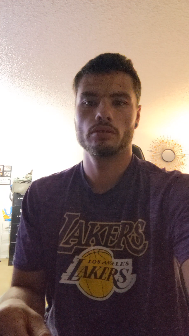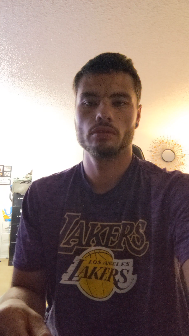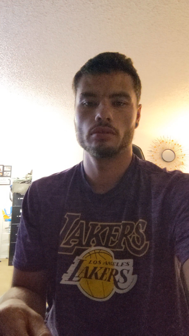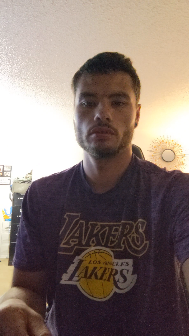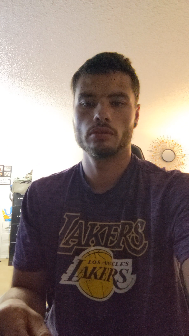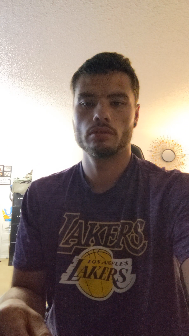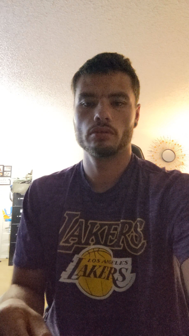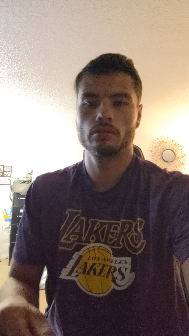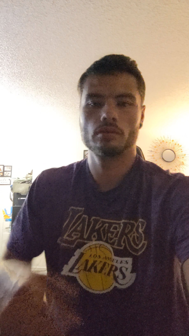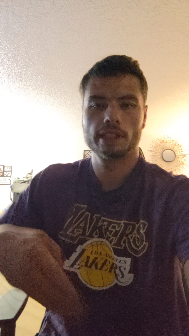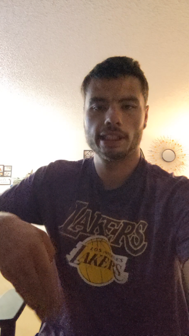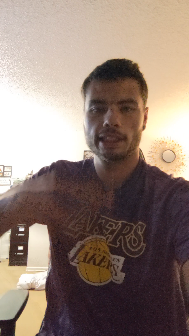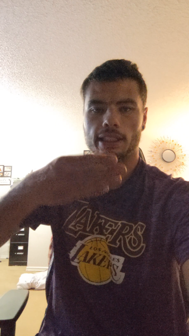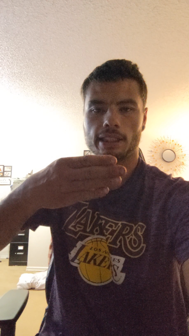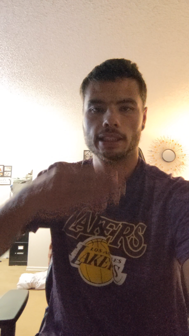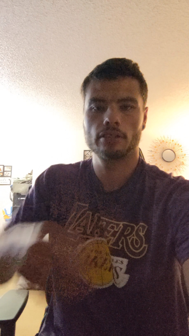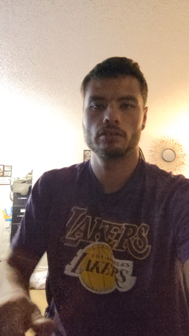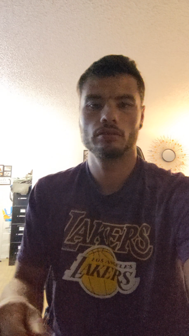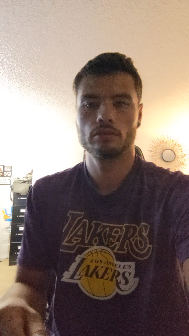kick